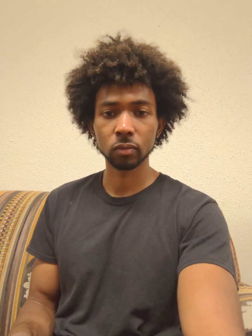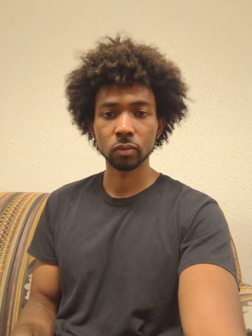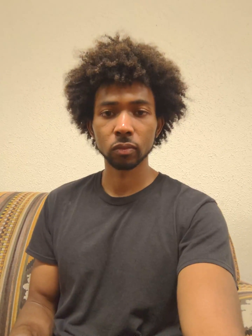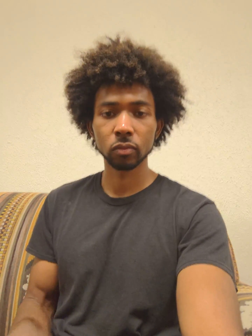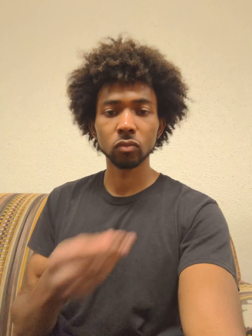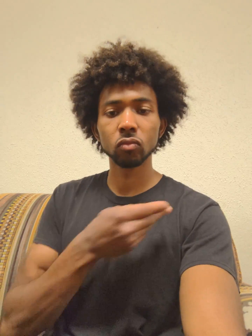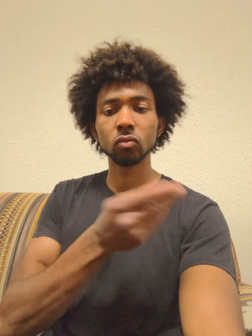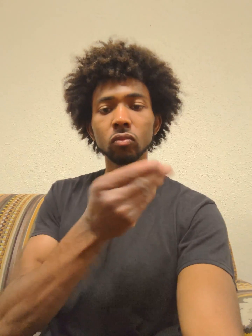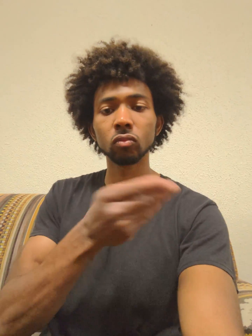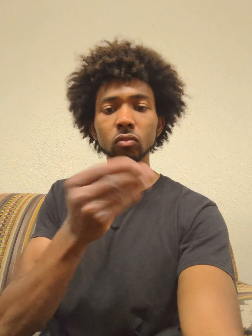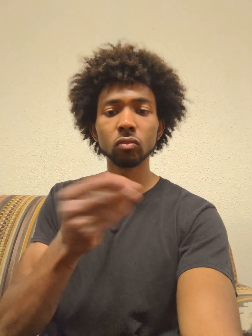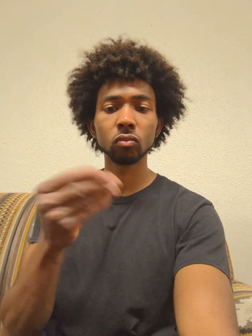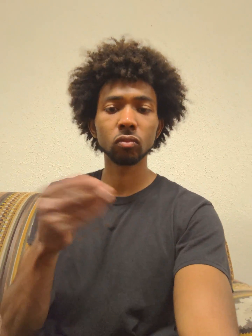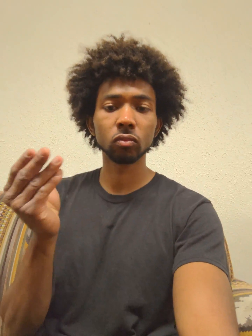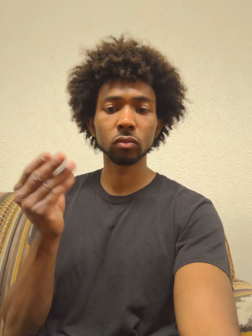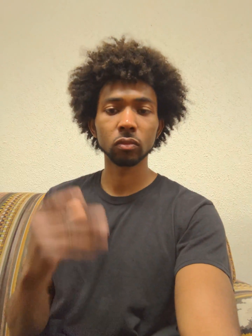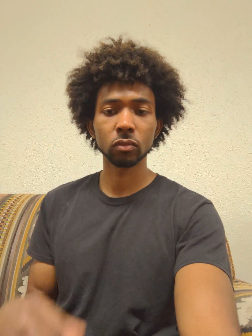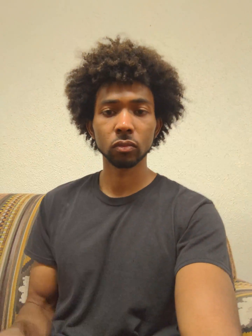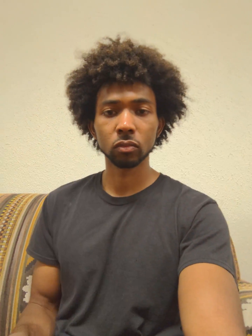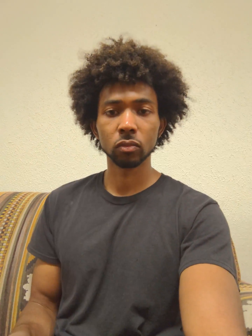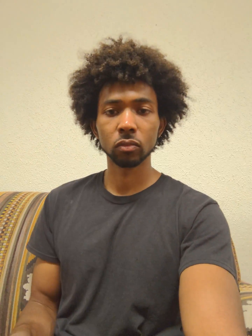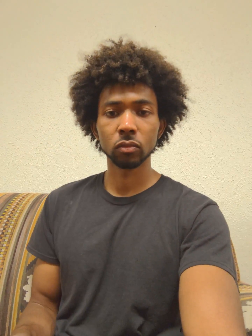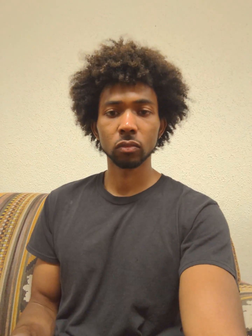shopping